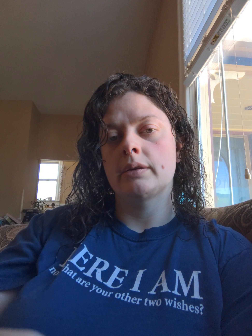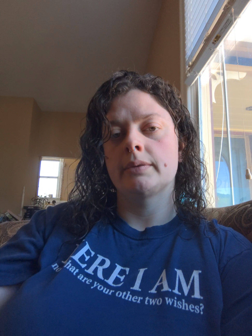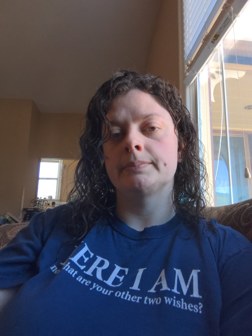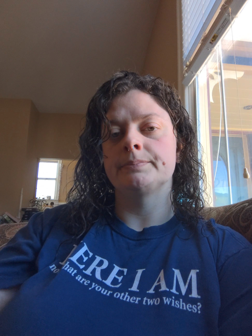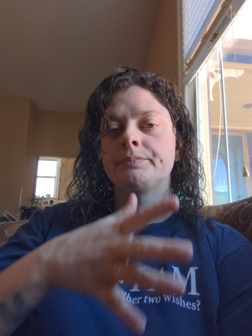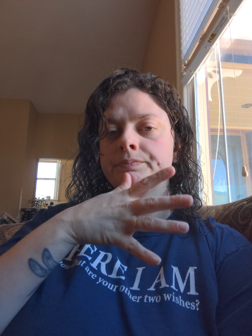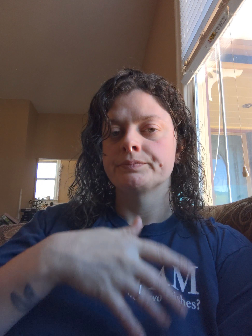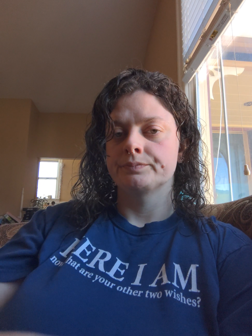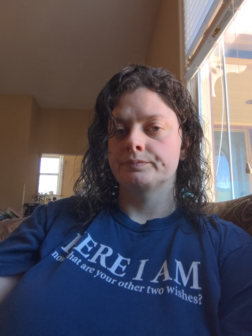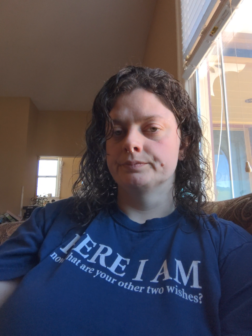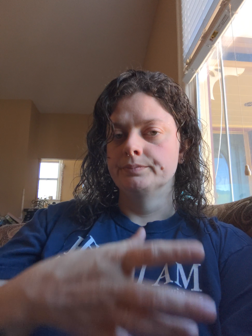mom